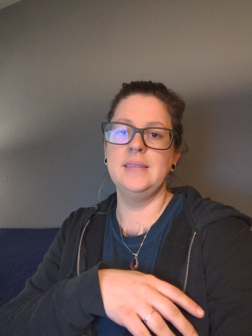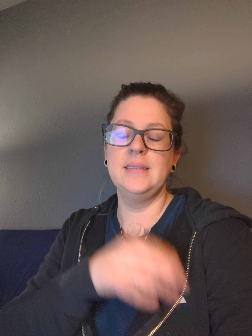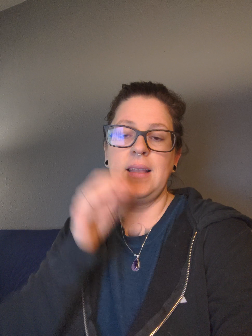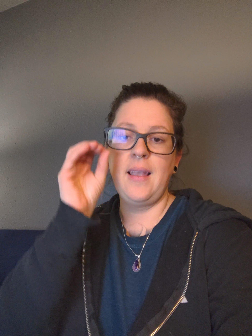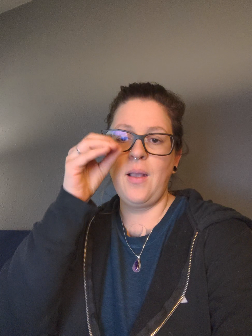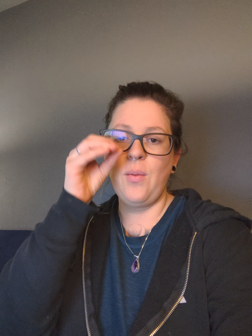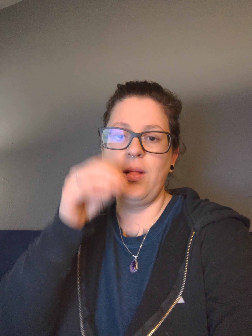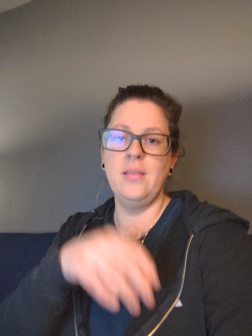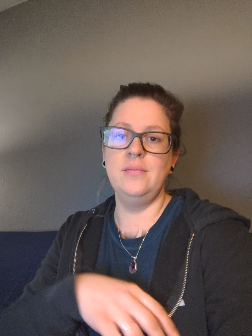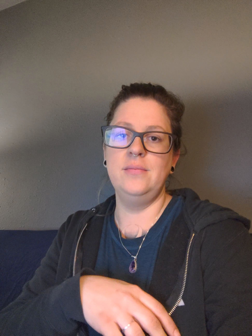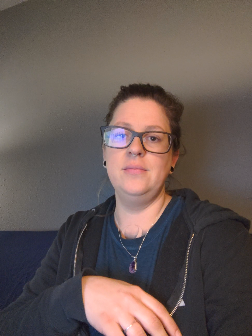owl